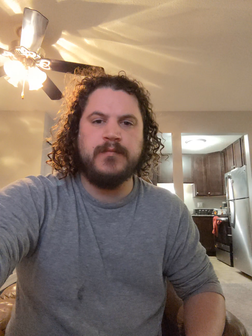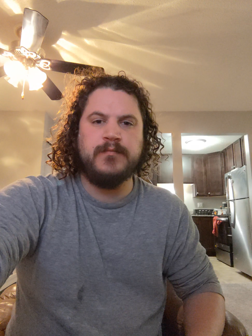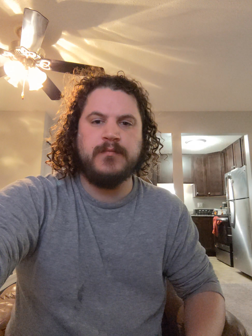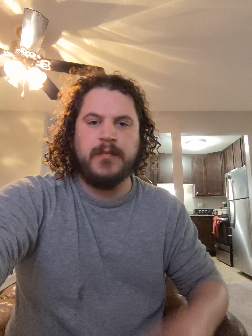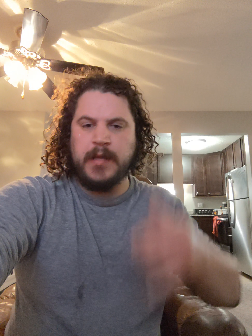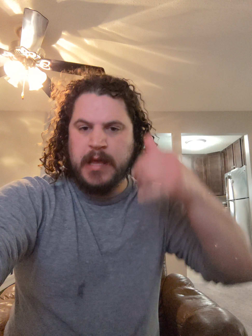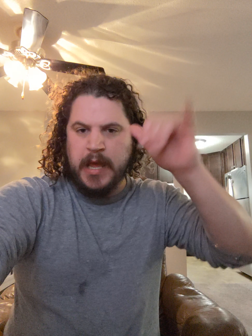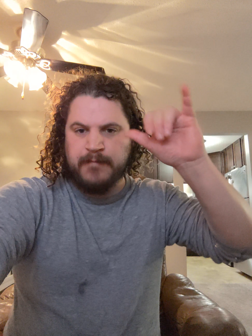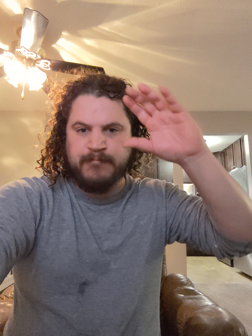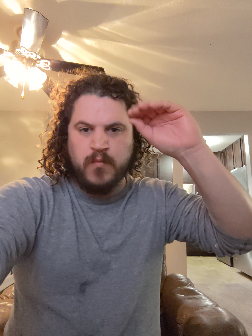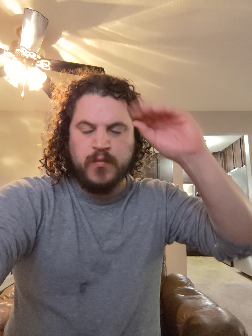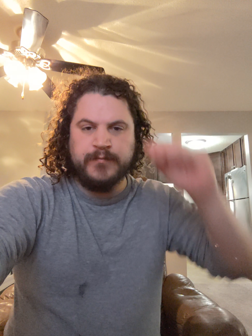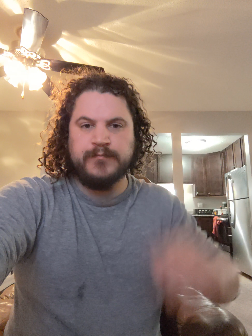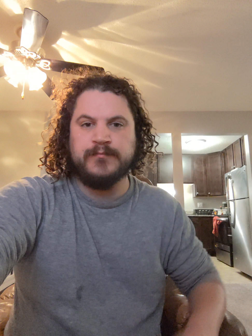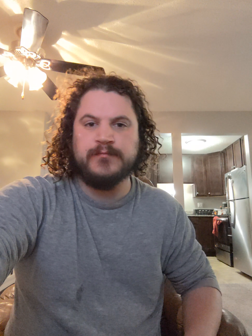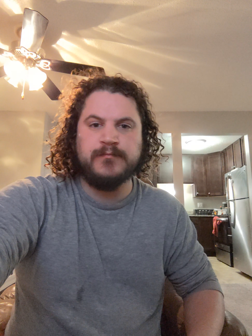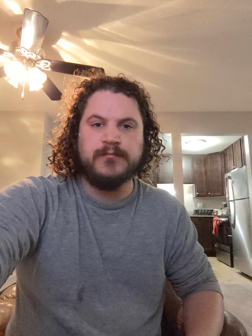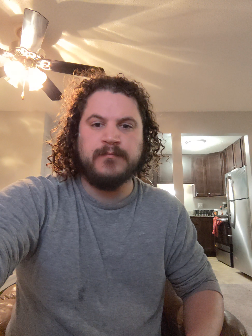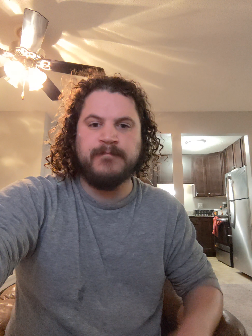cowboy